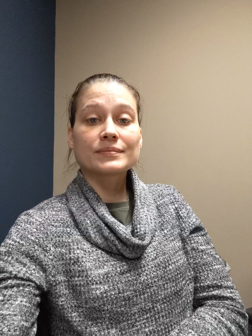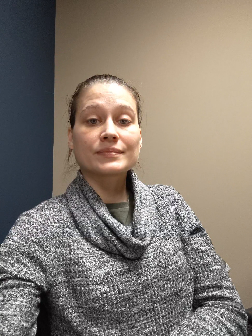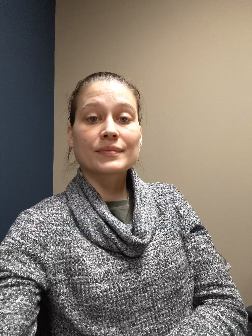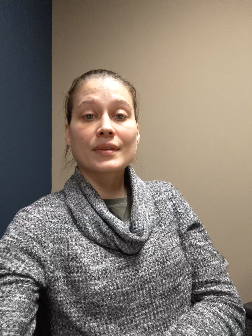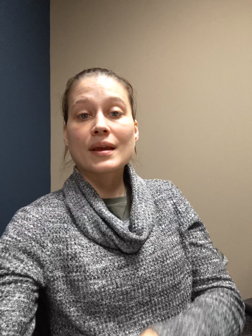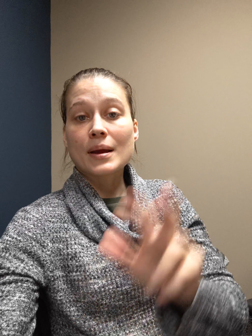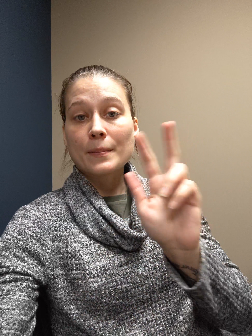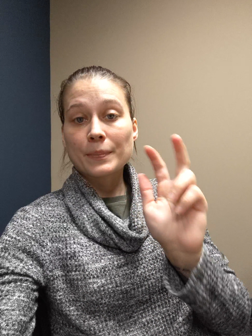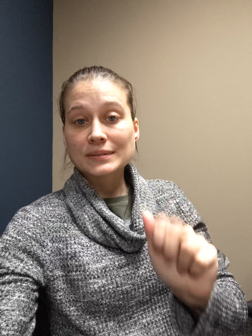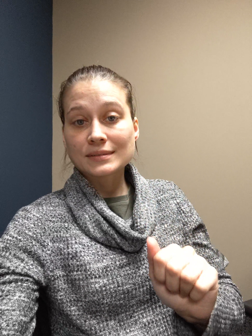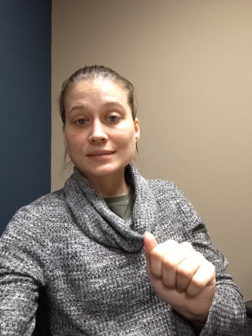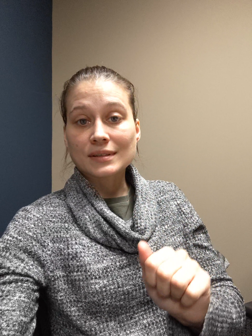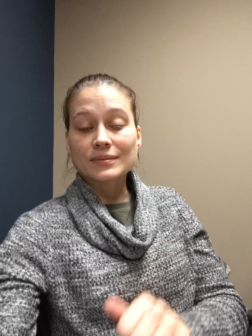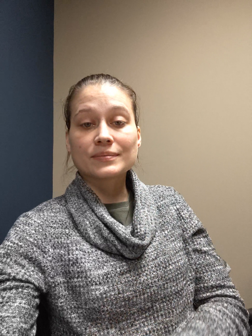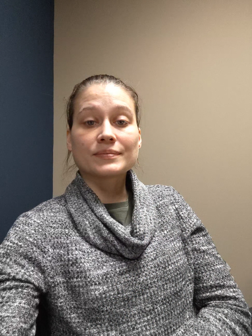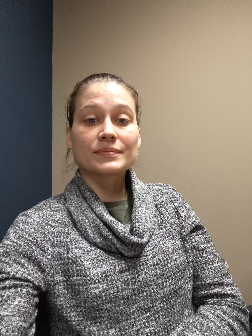pizza